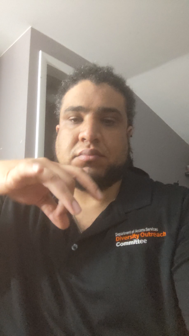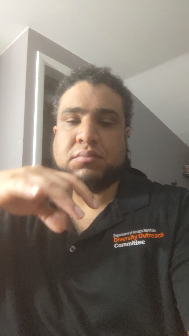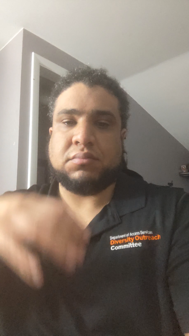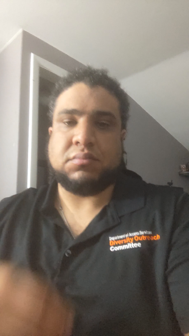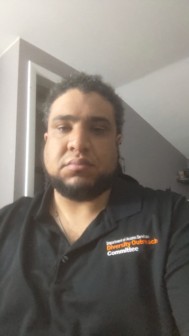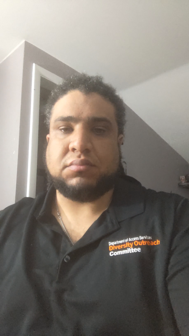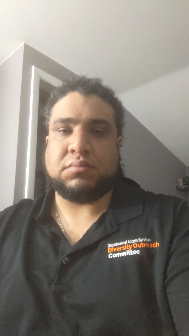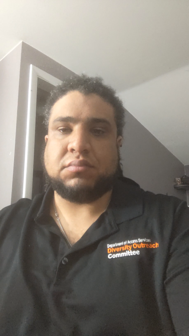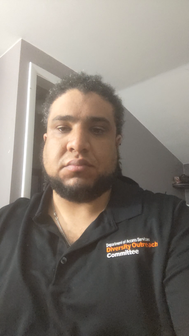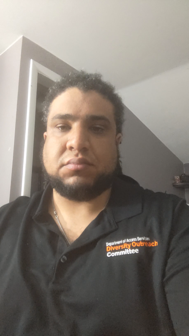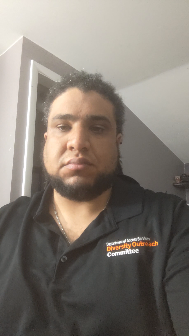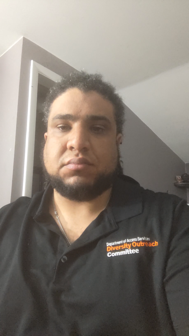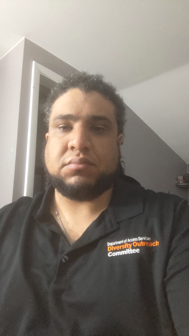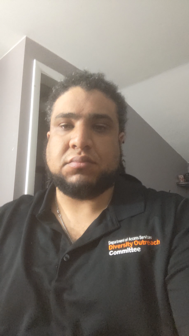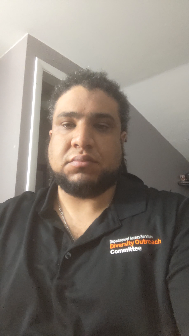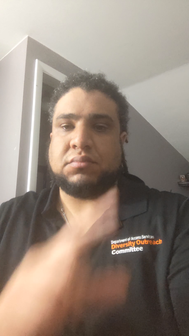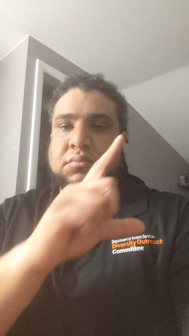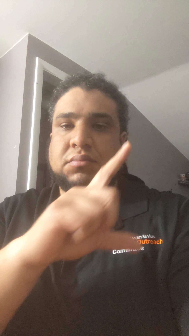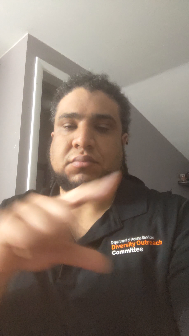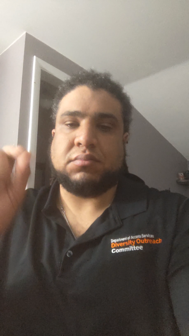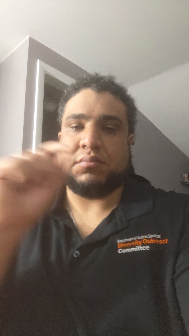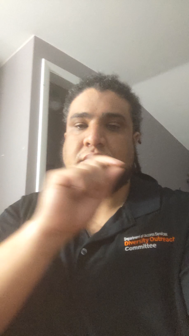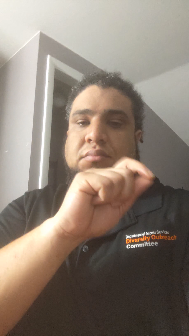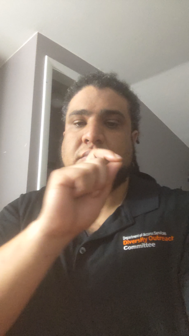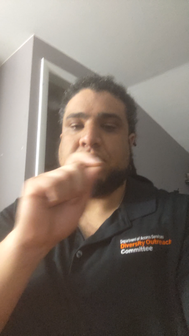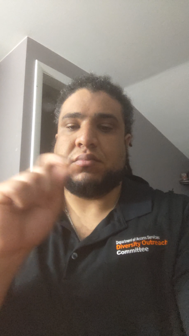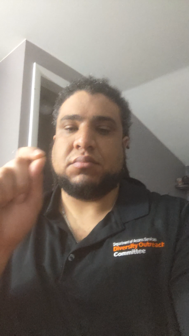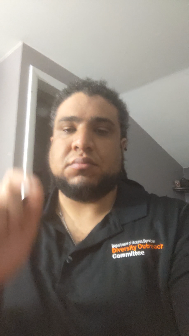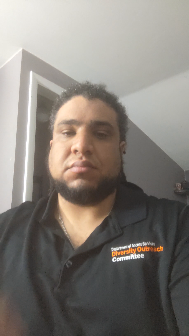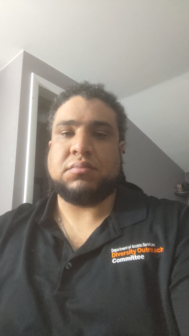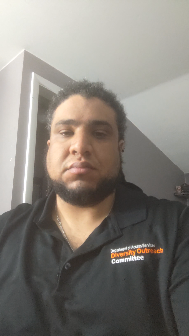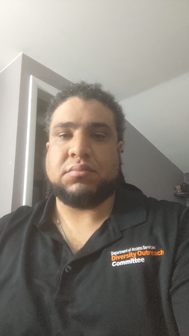peas